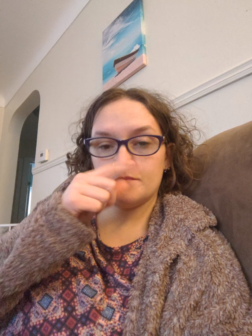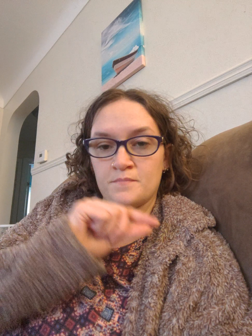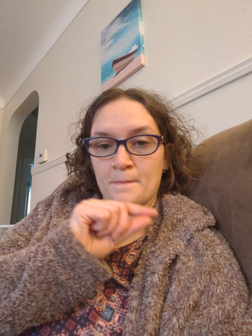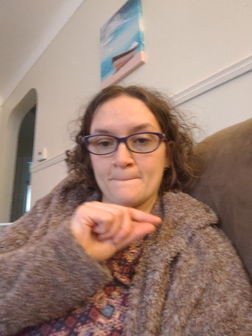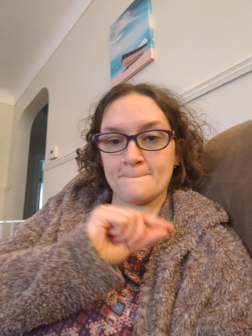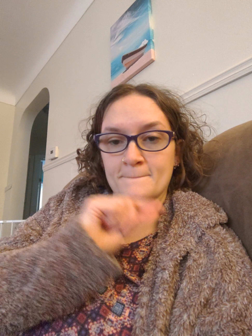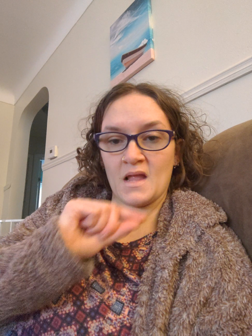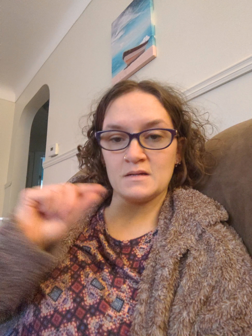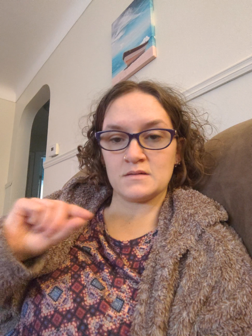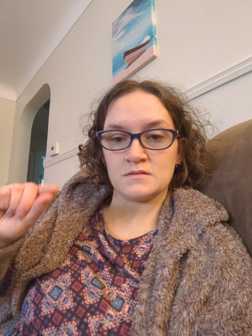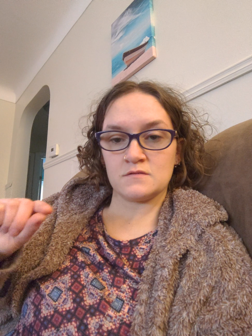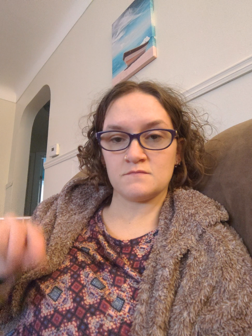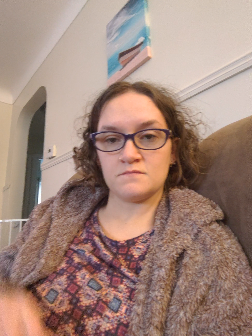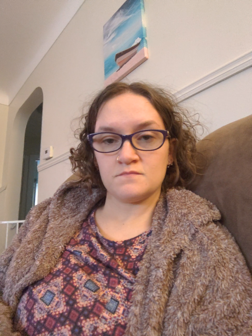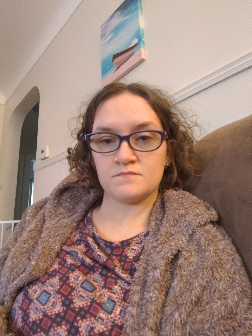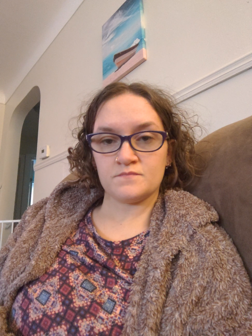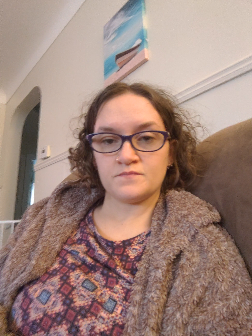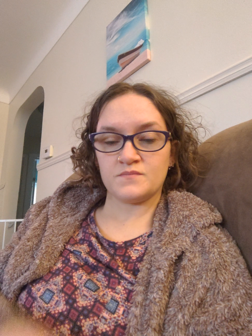pen